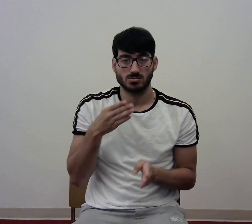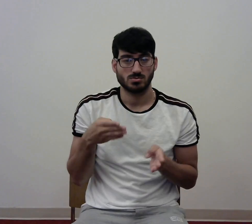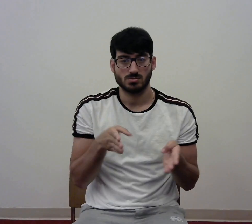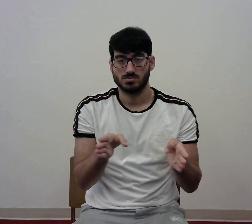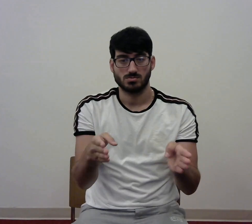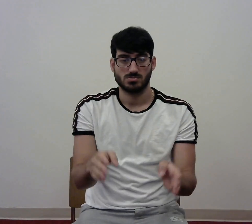yol